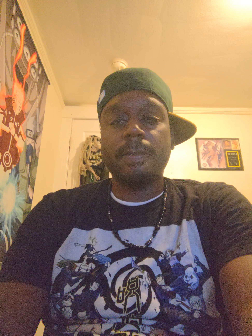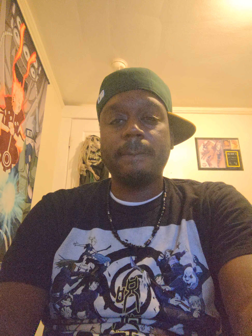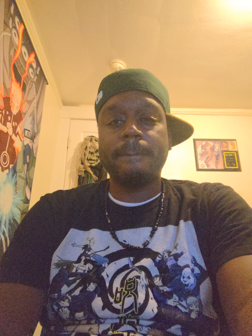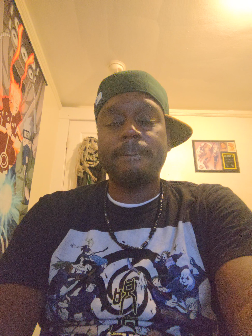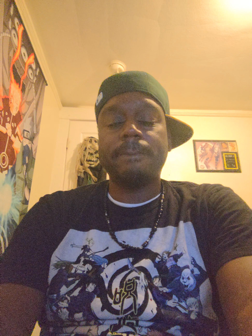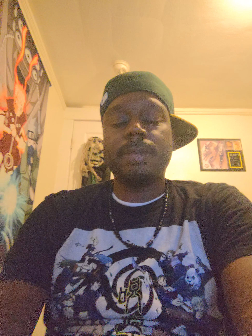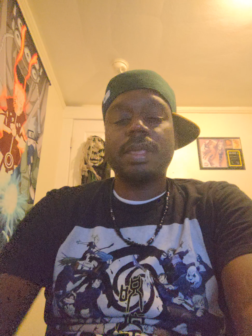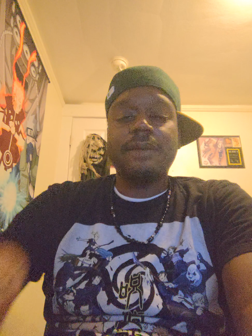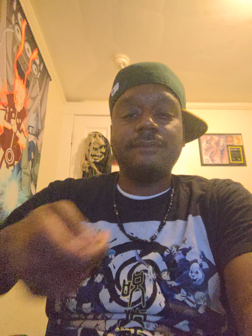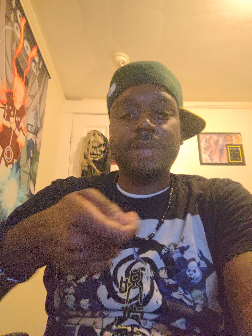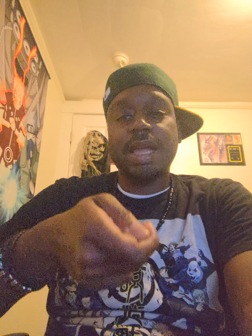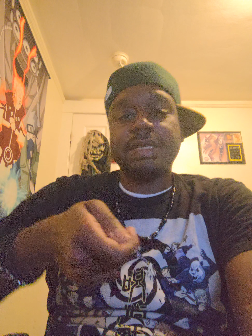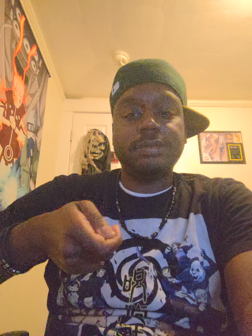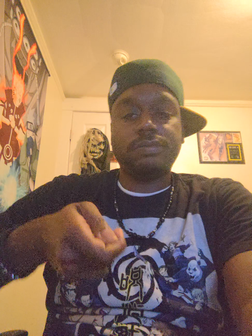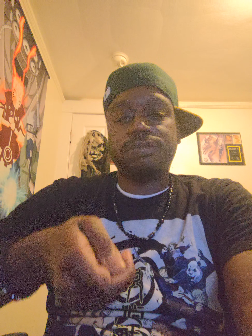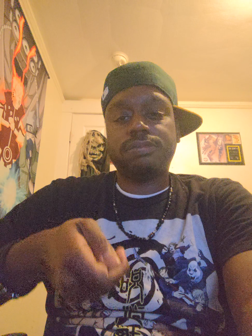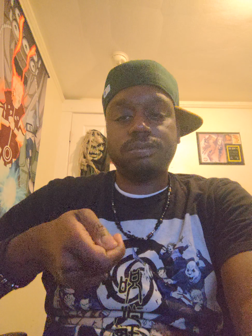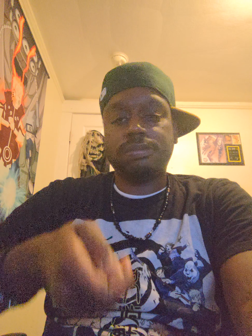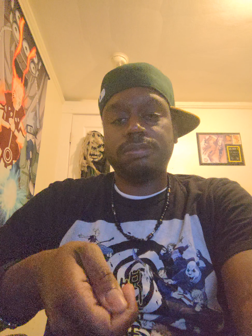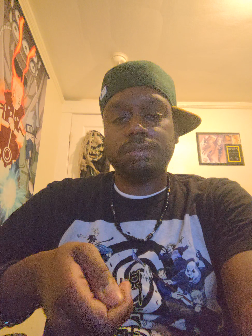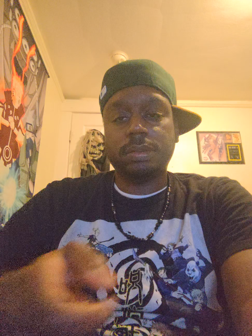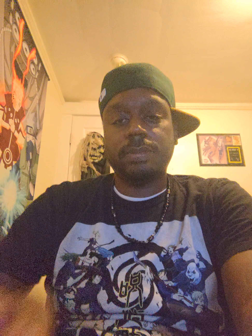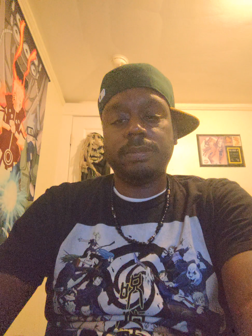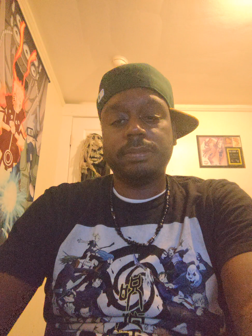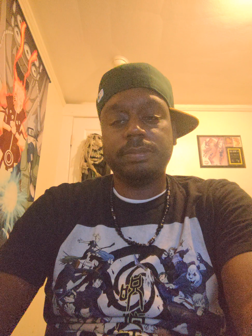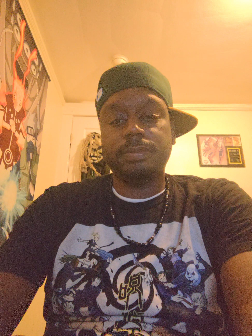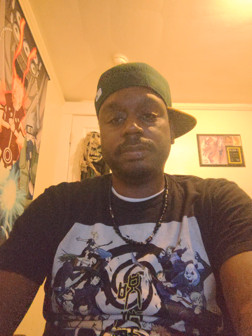vacuum